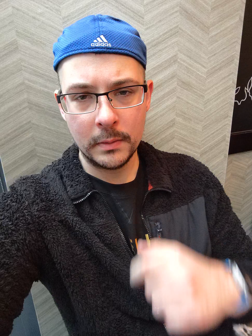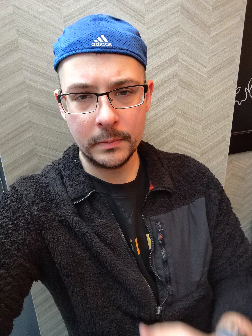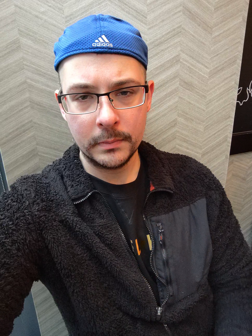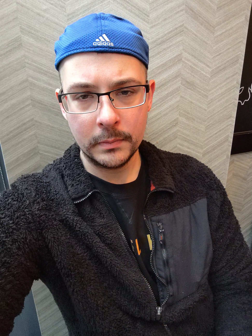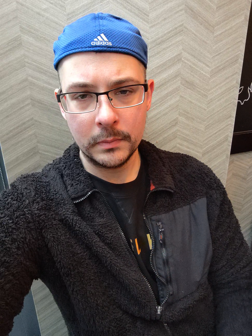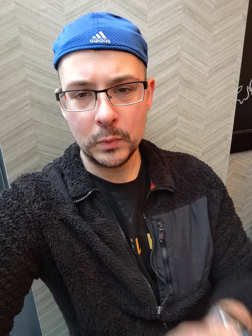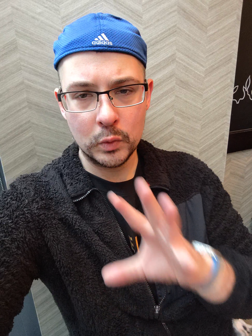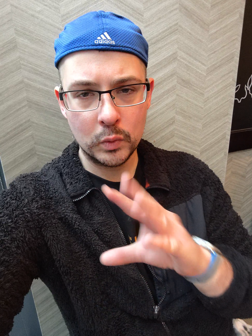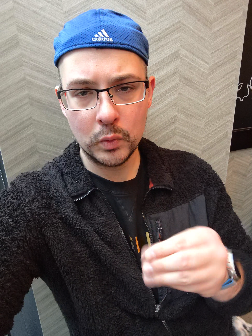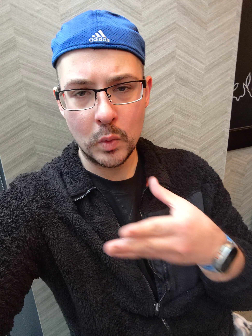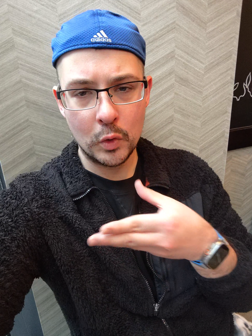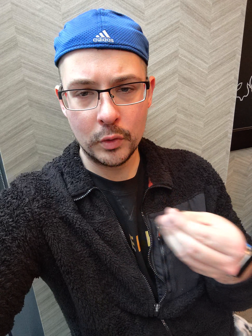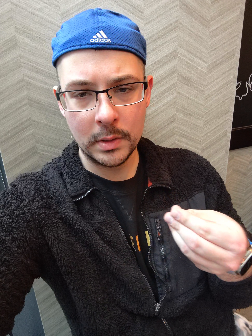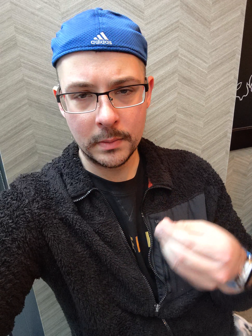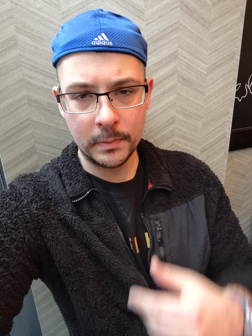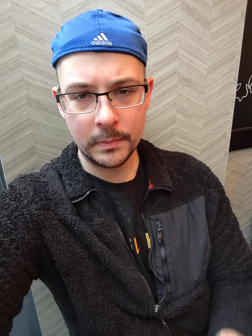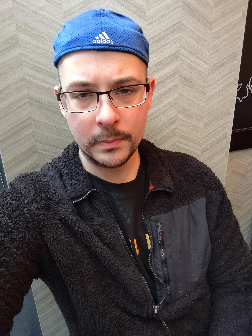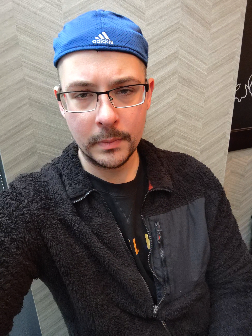story